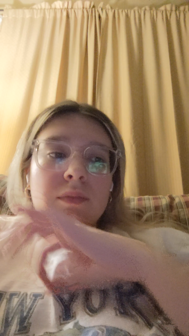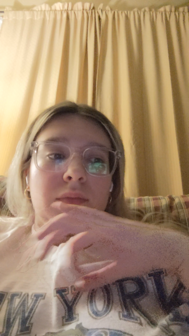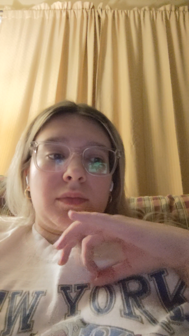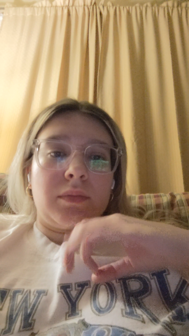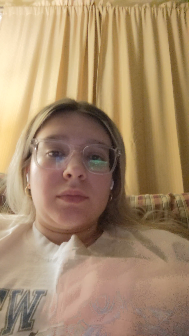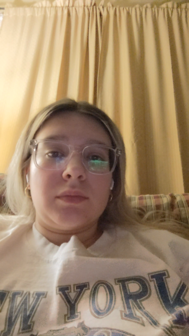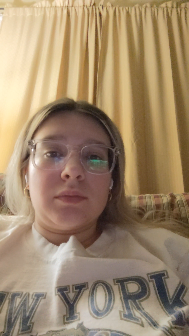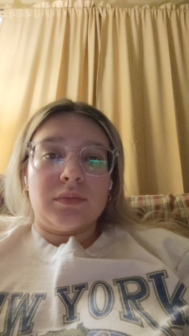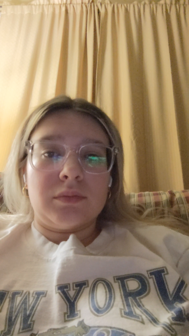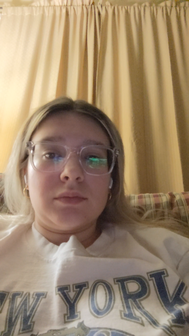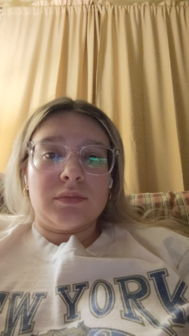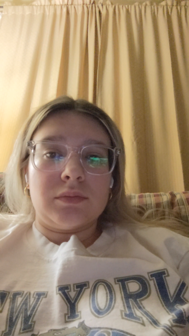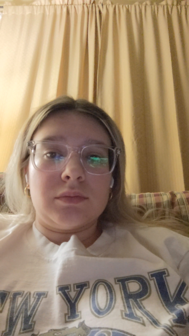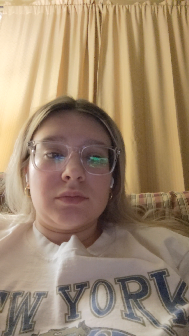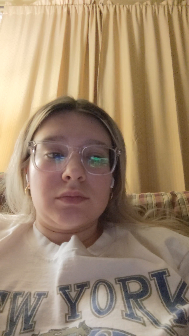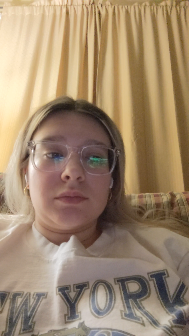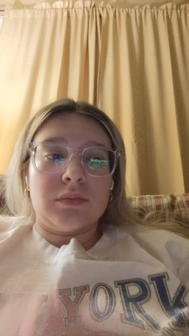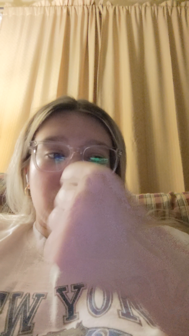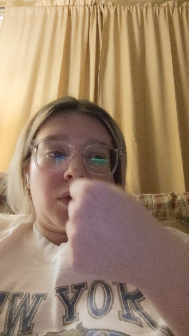coffee